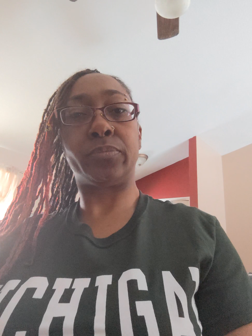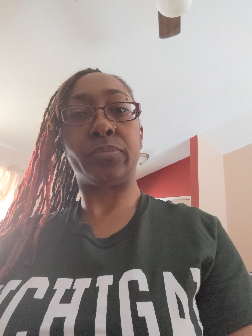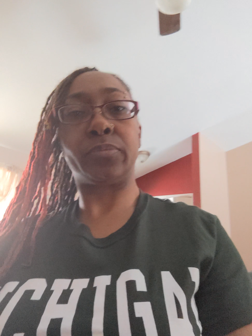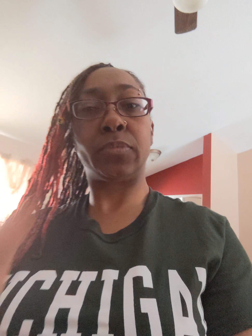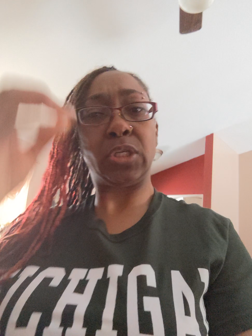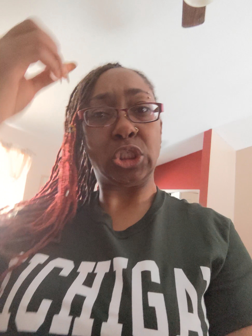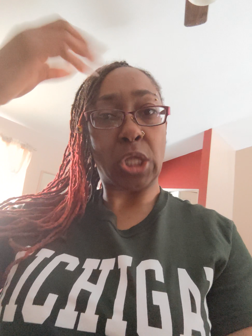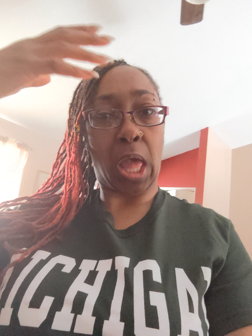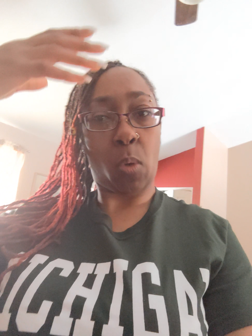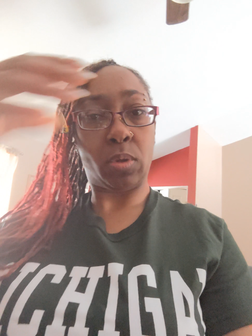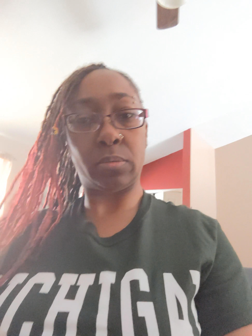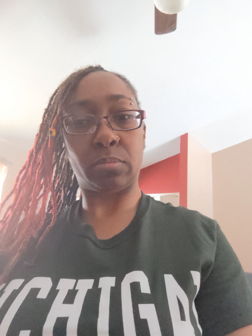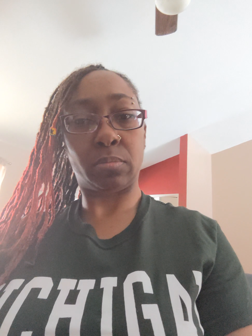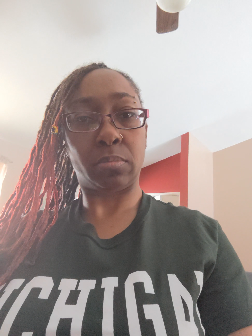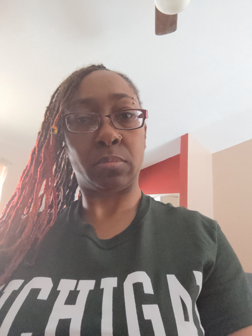shower